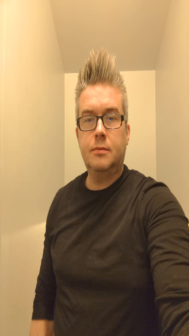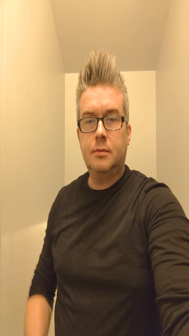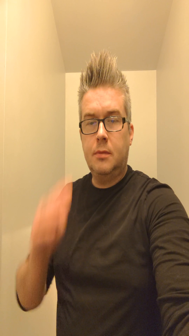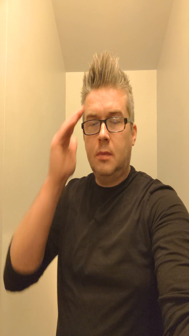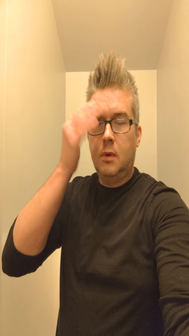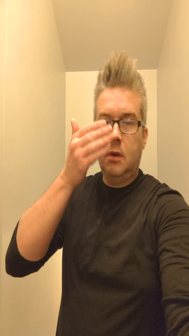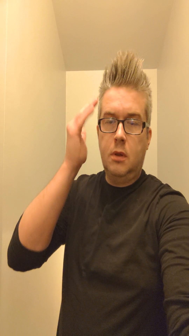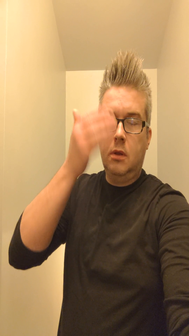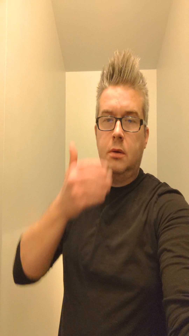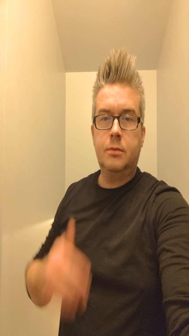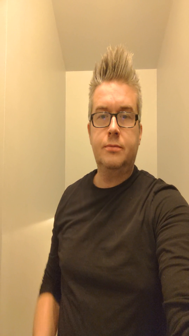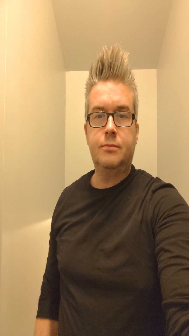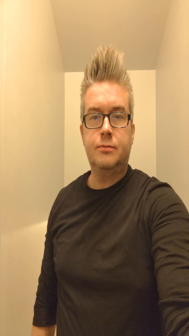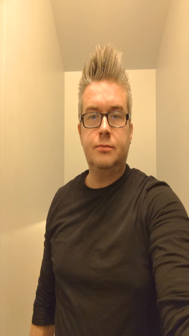sleepy